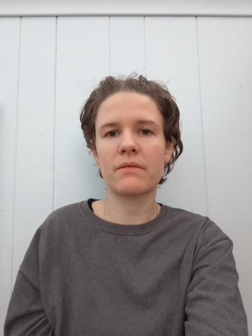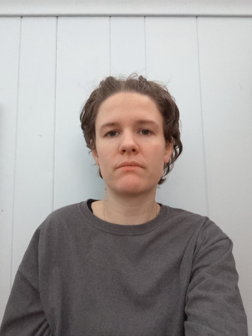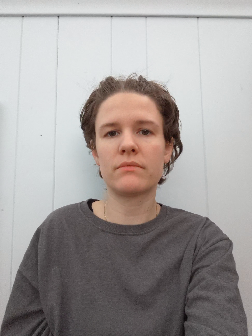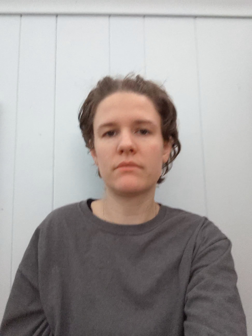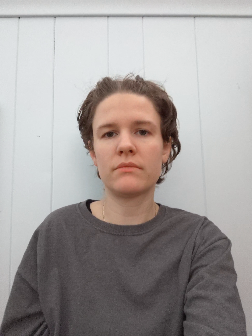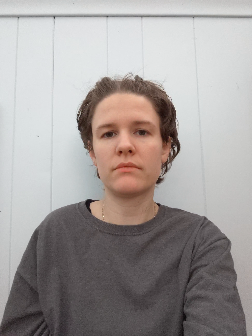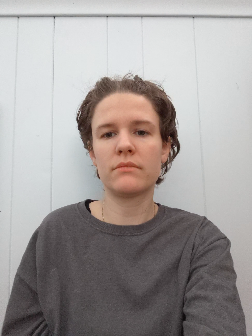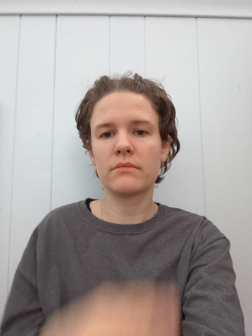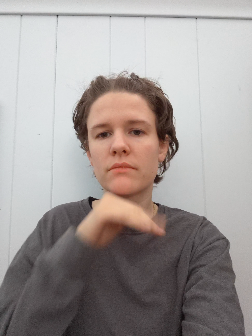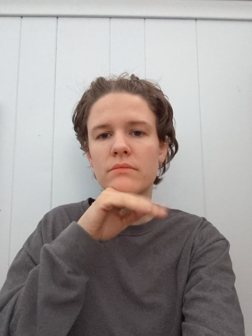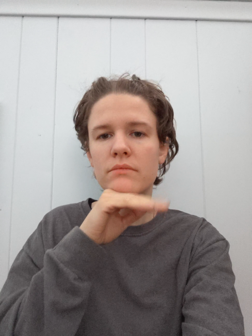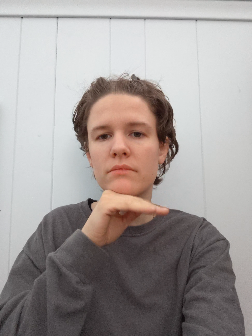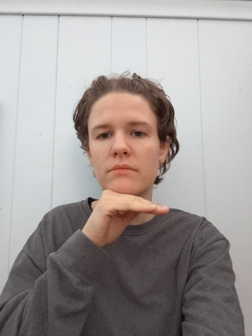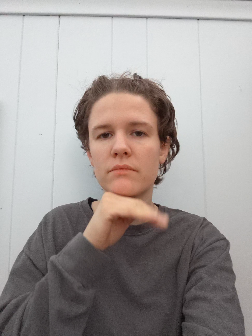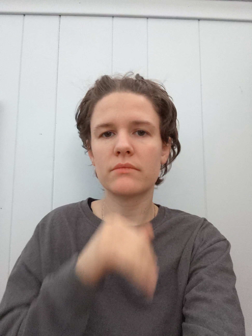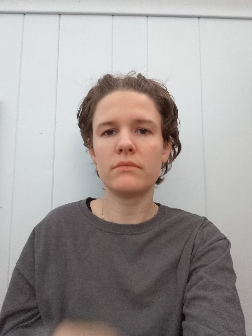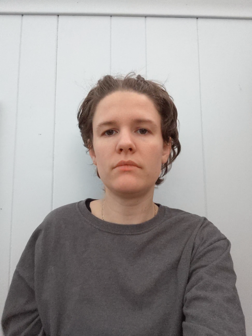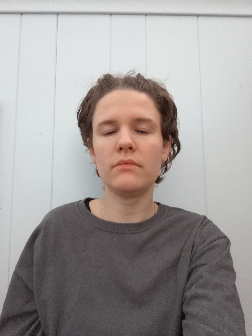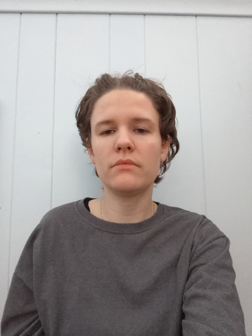pig